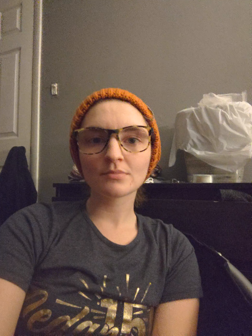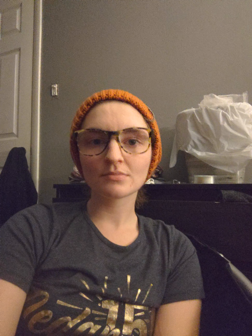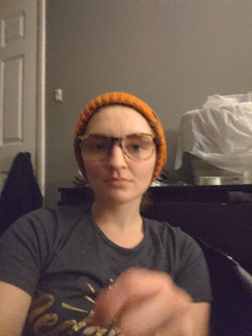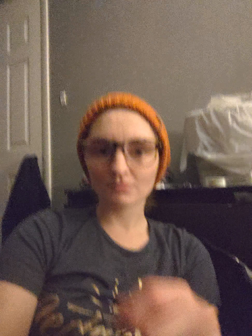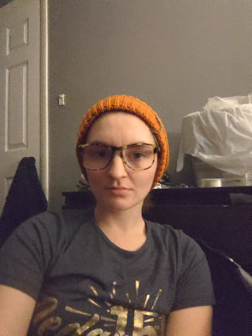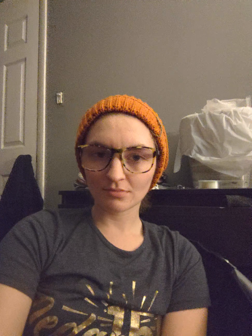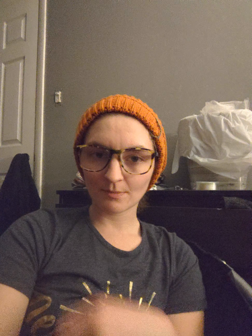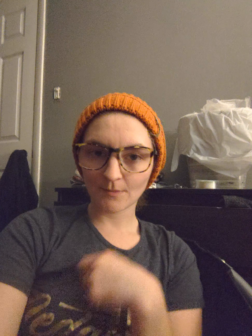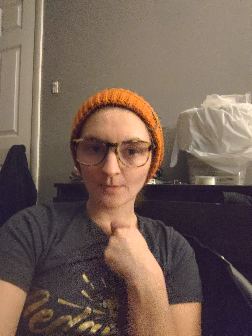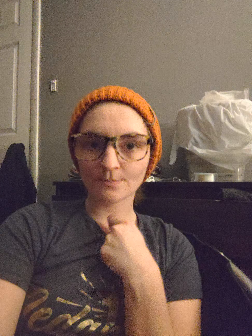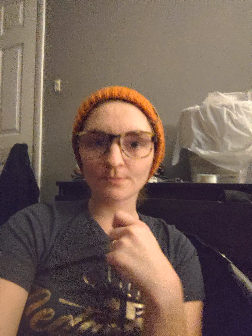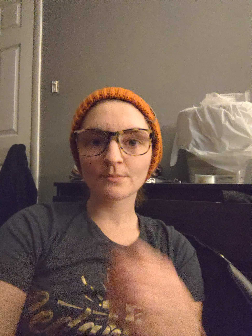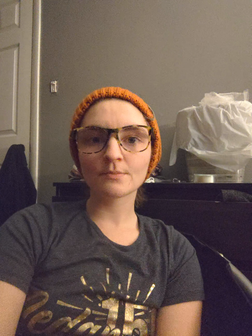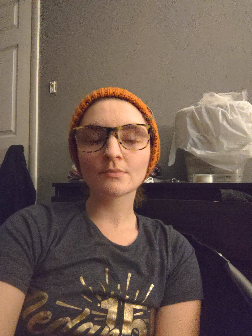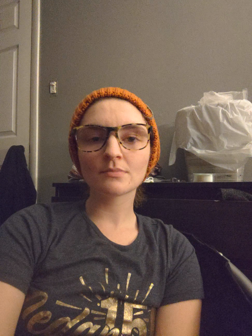zipper